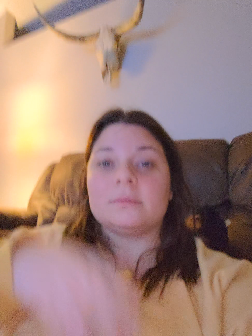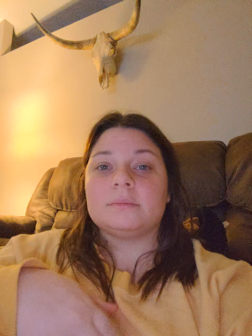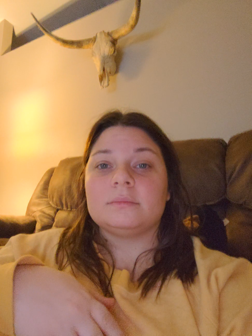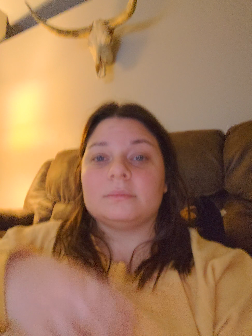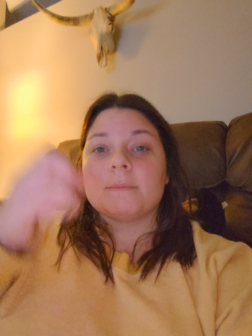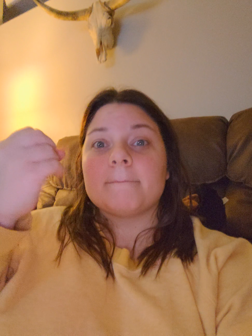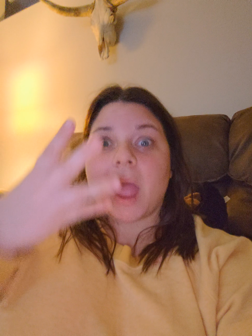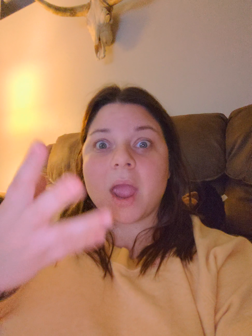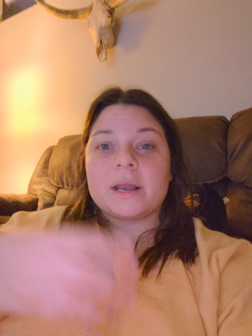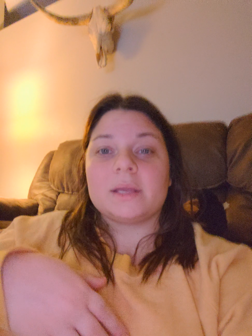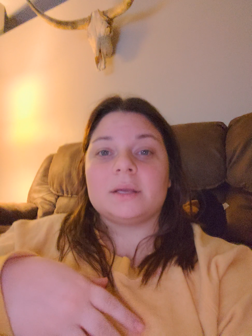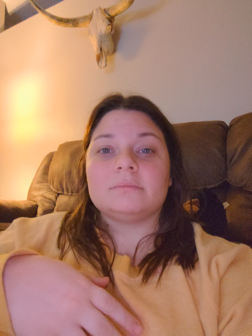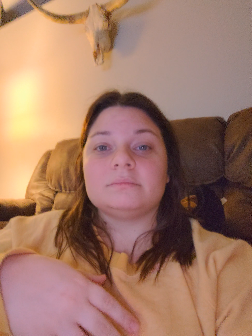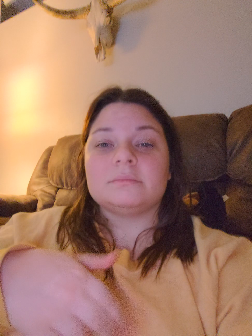many